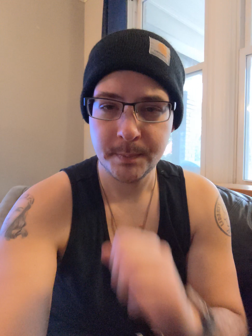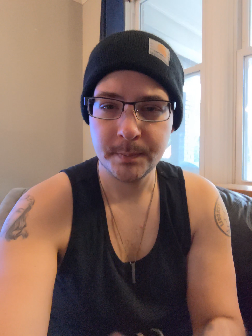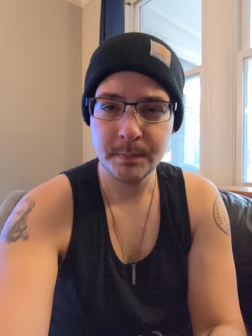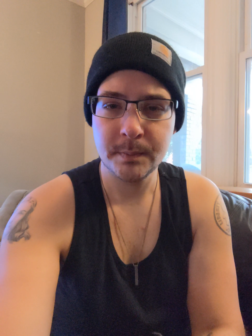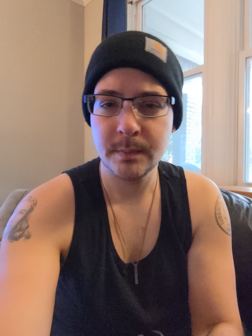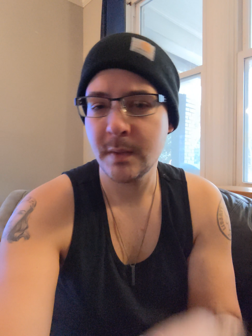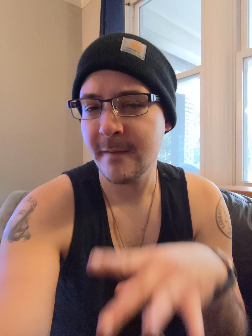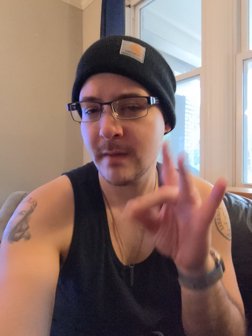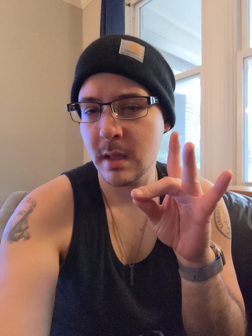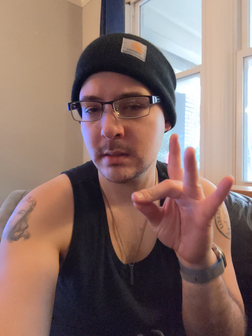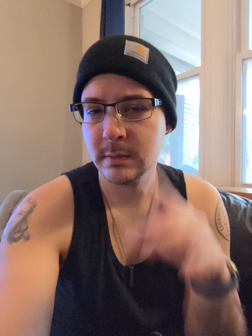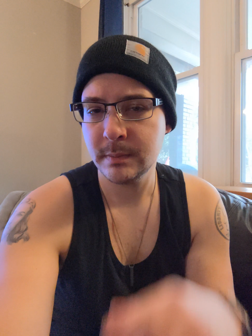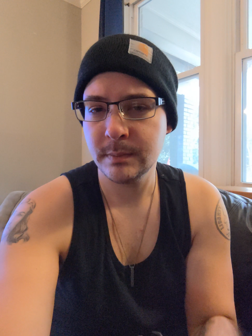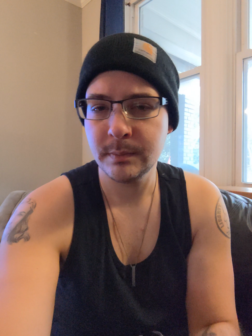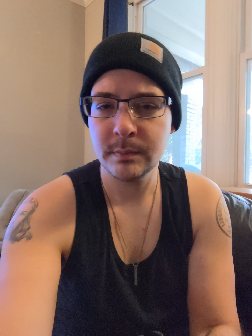find